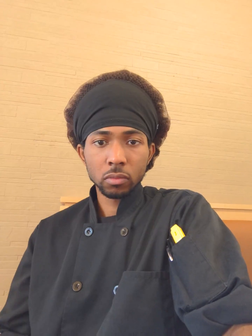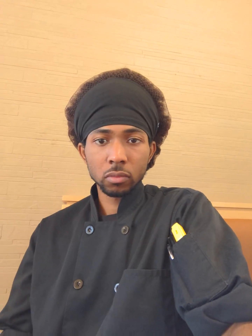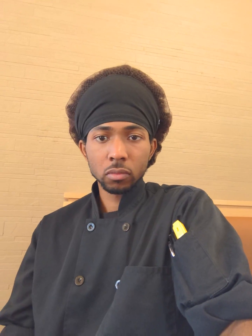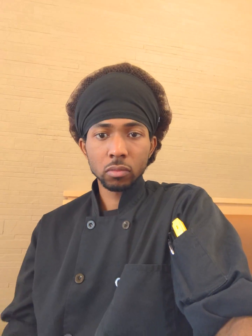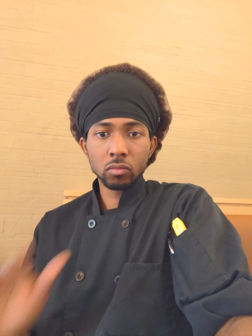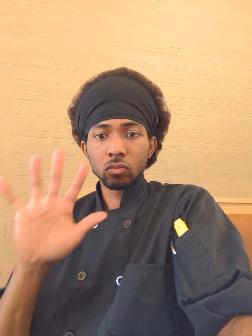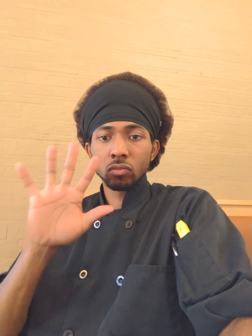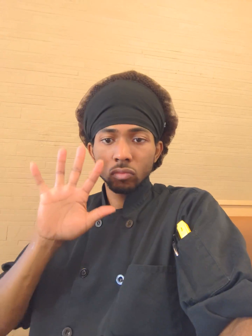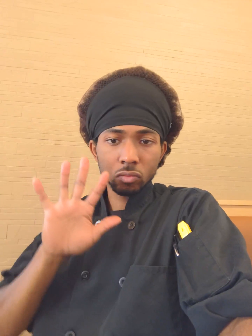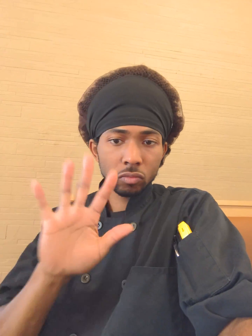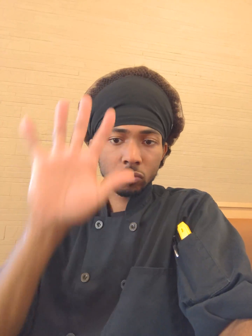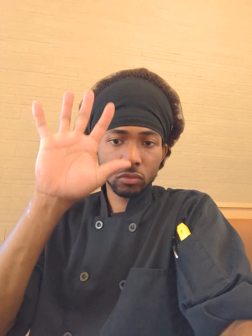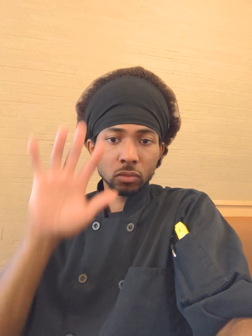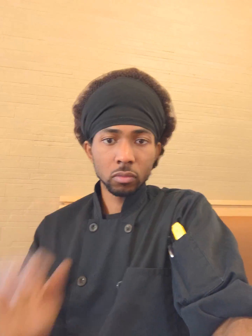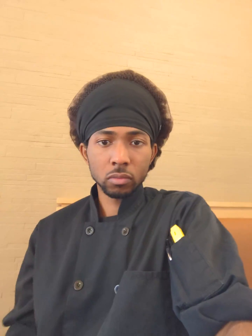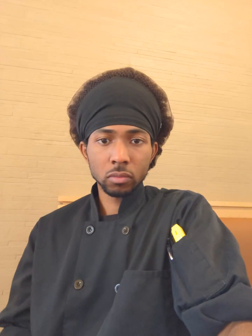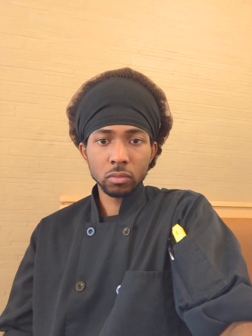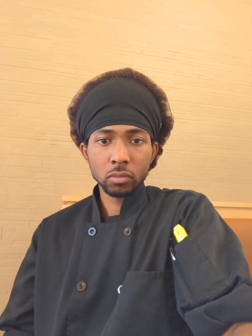give me five